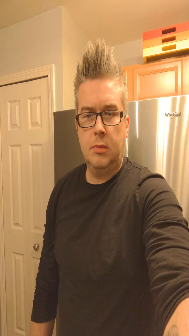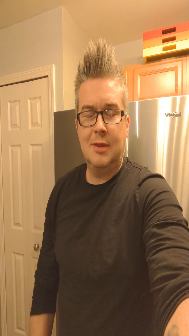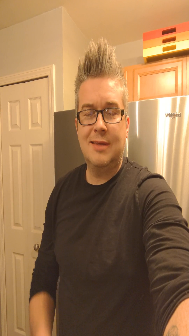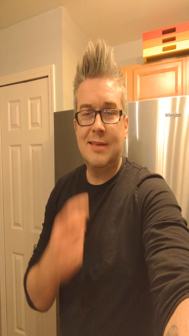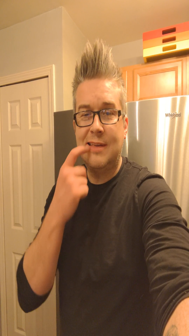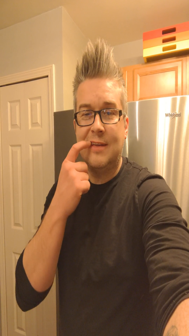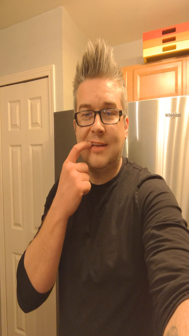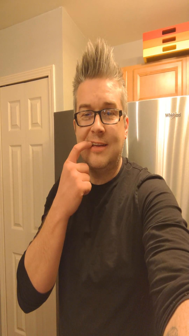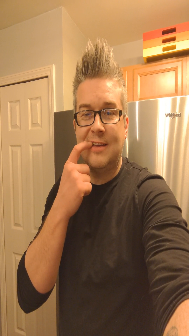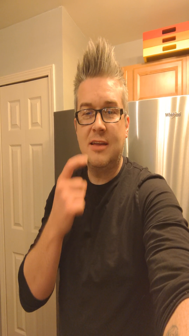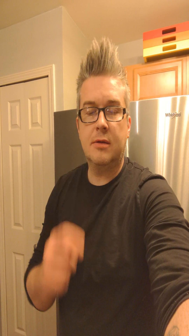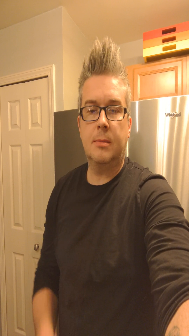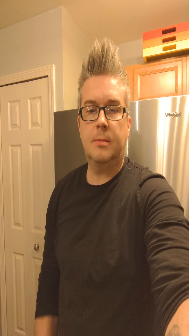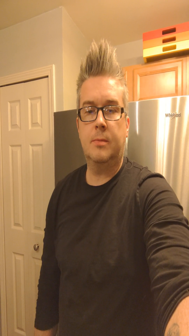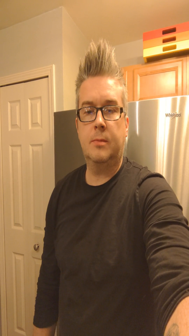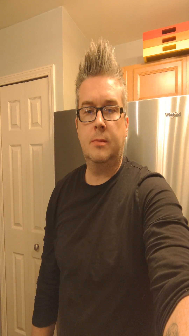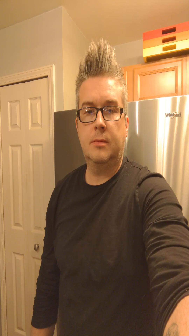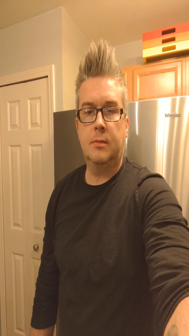tooth